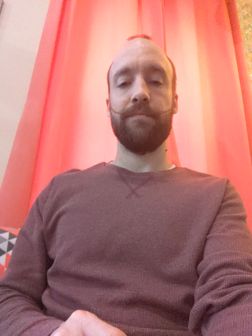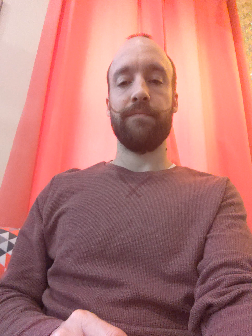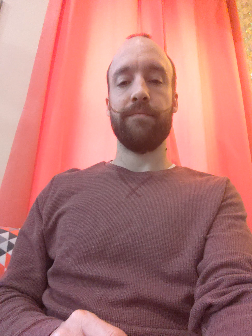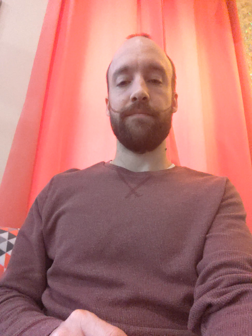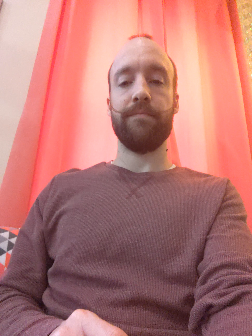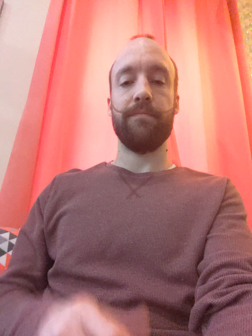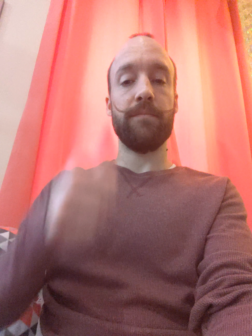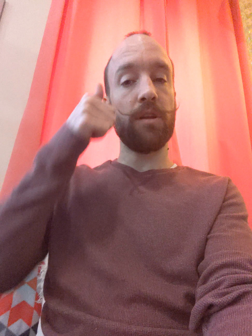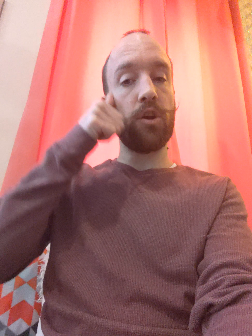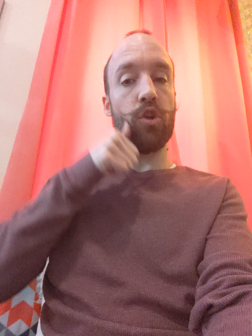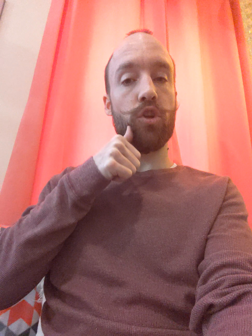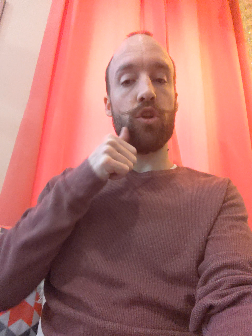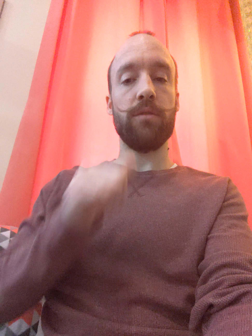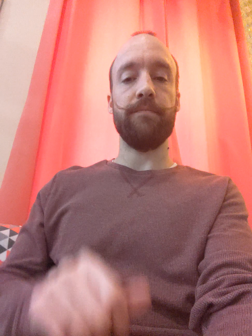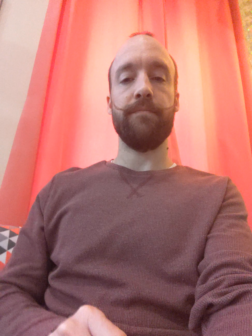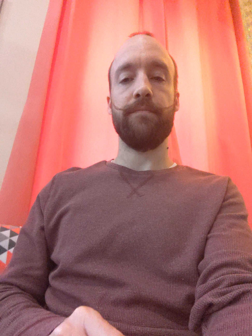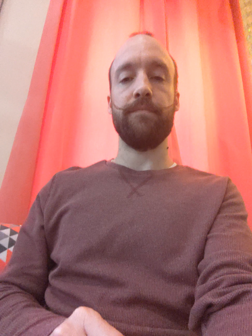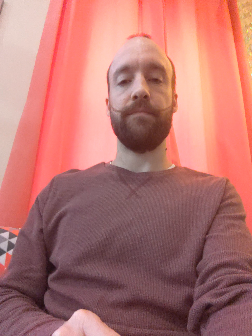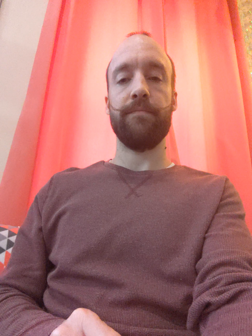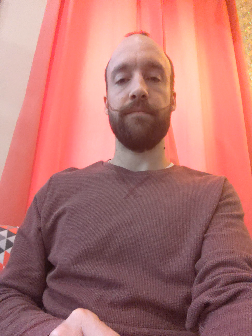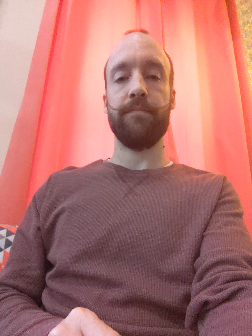girl